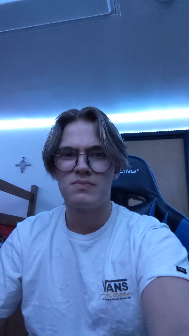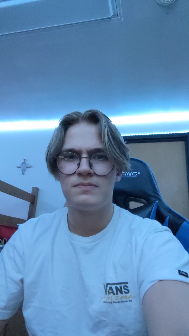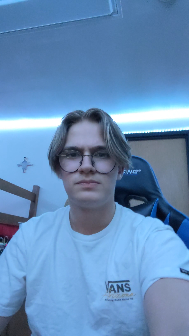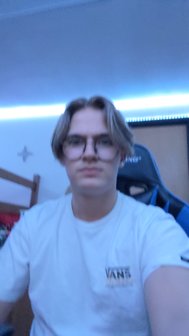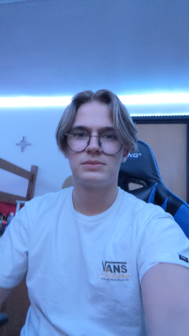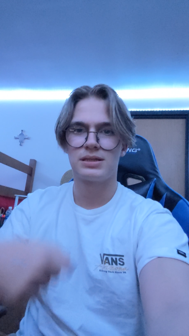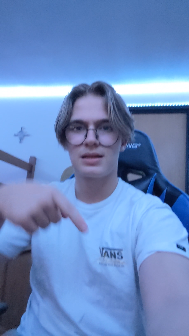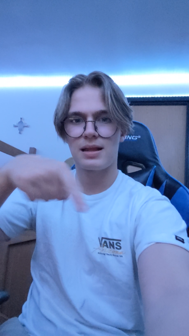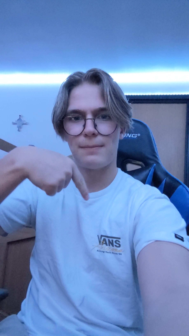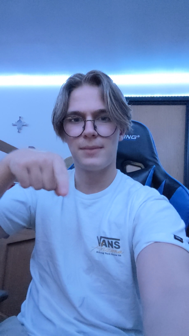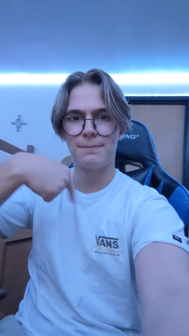flip-flop